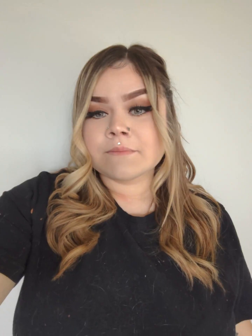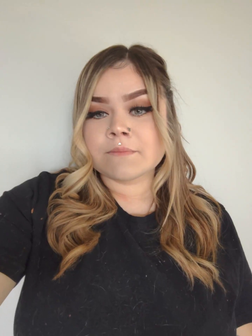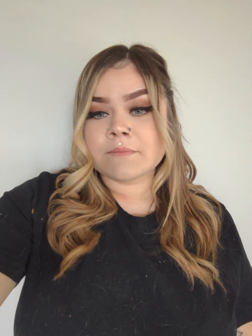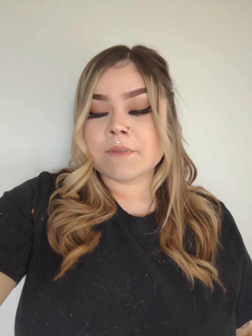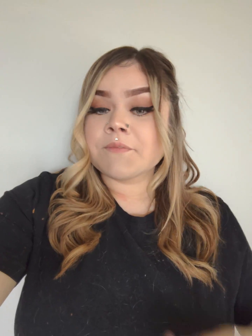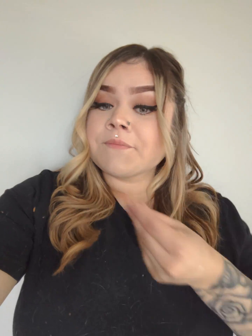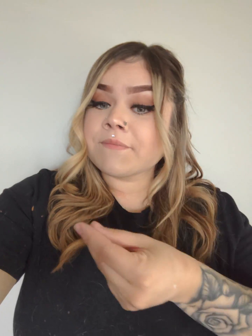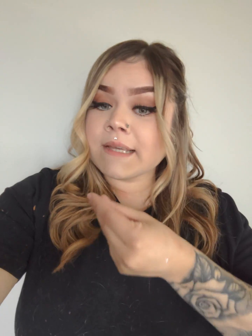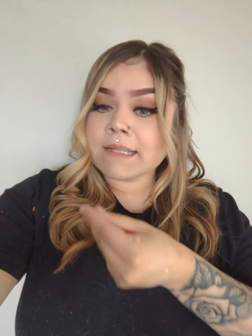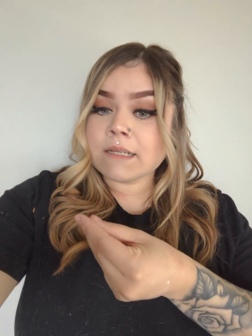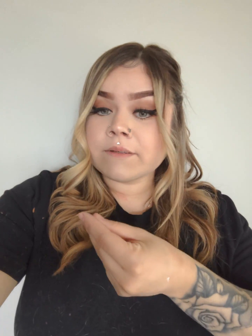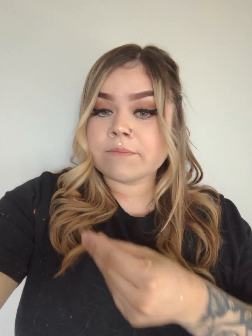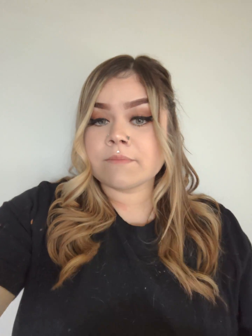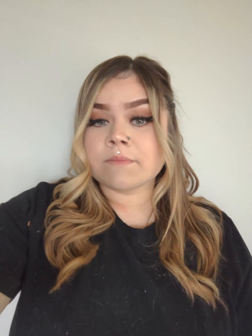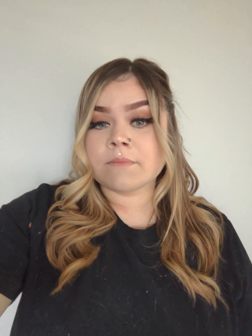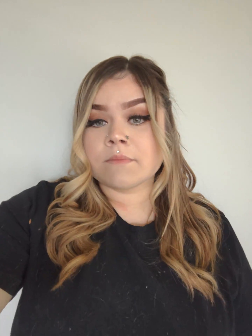feed